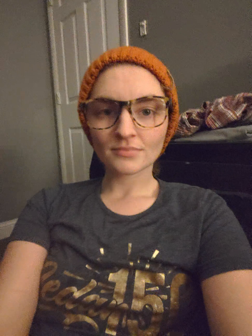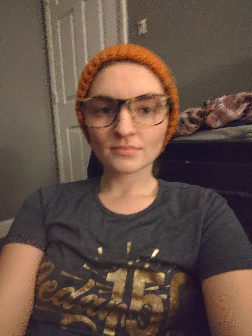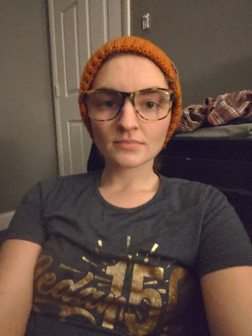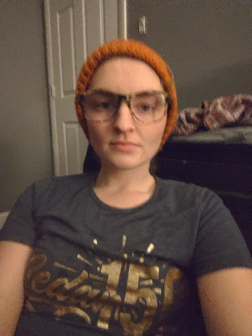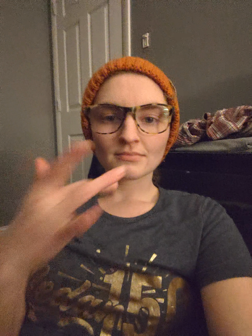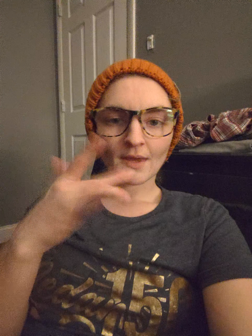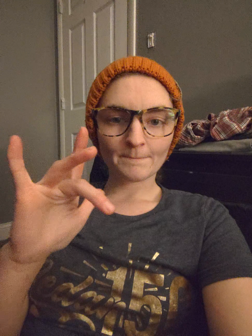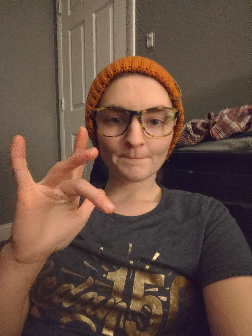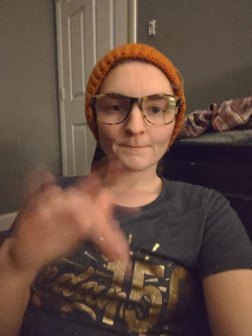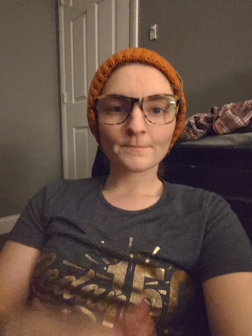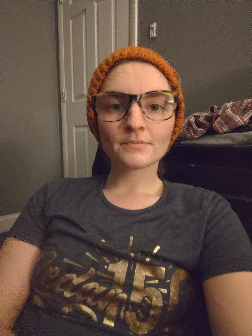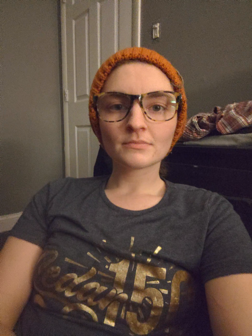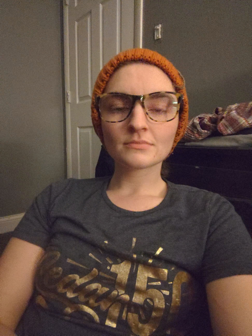empty